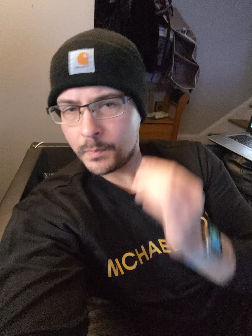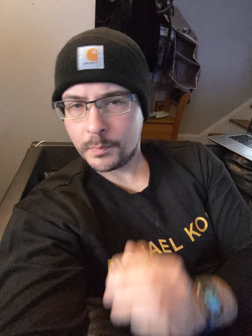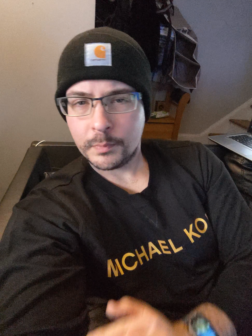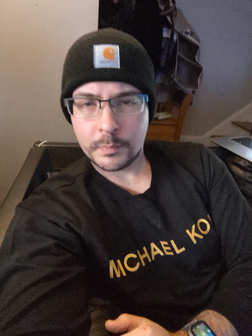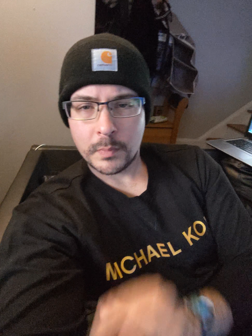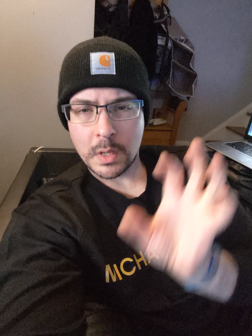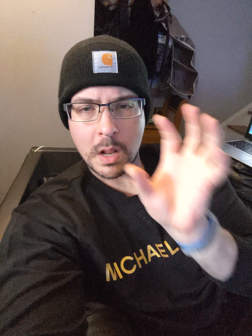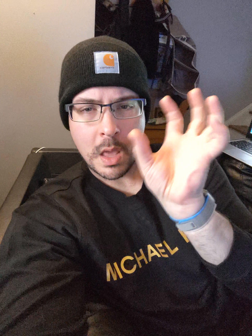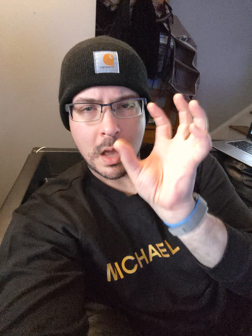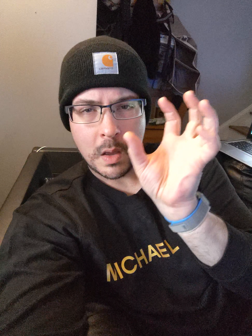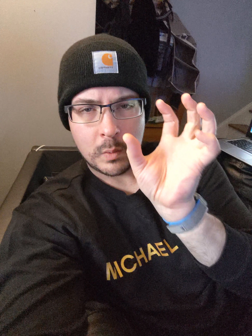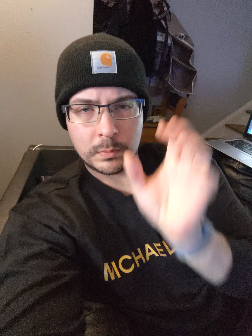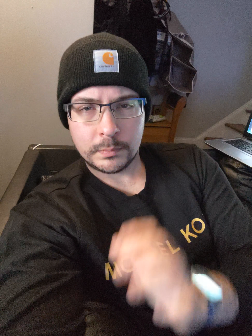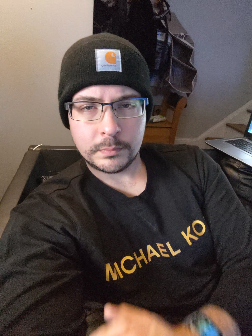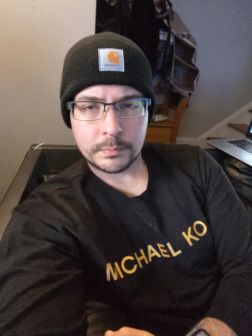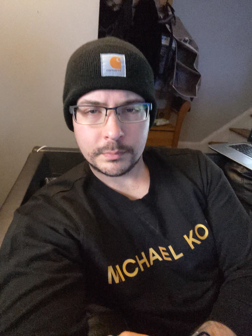cloud